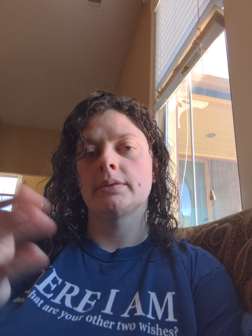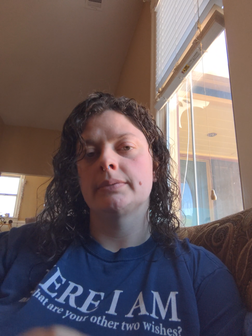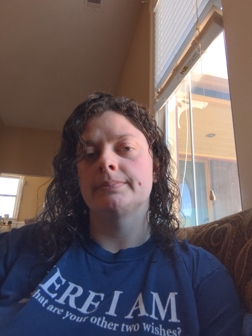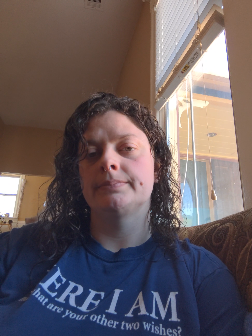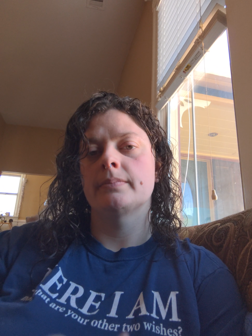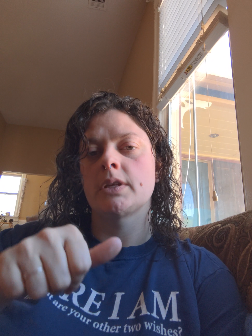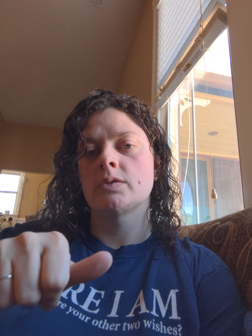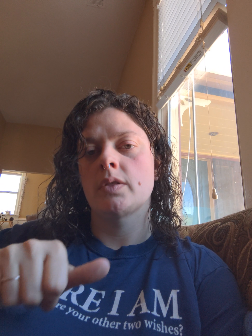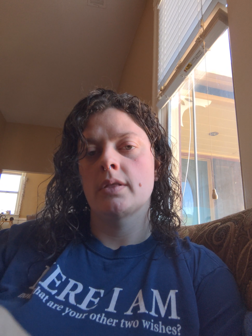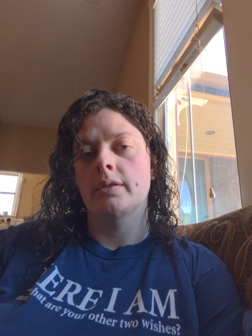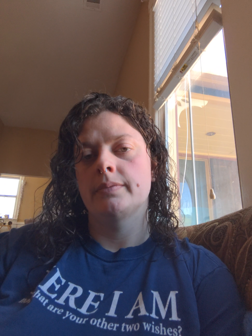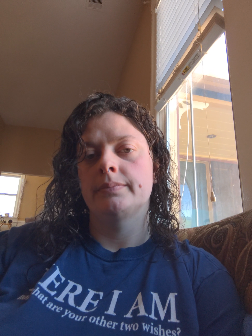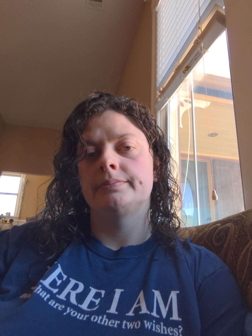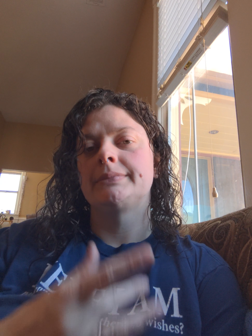puzzle